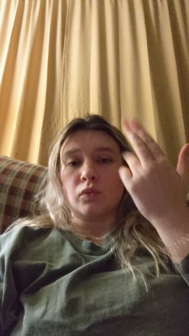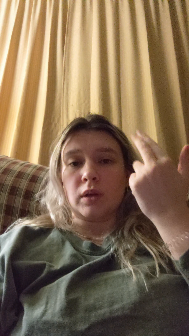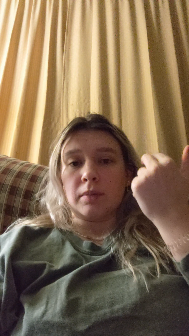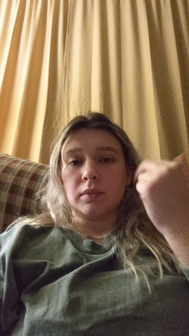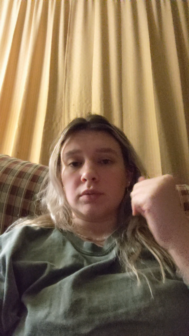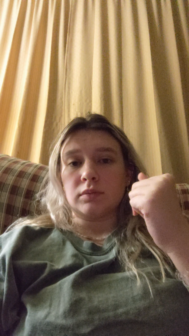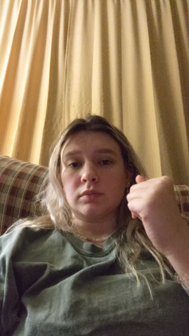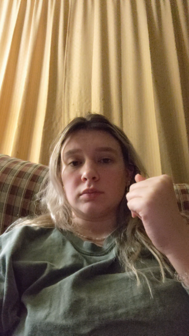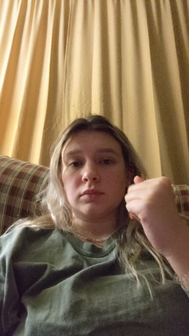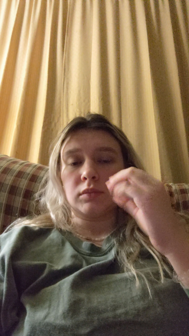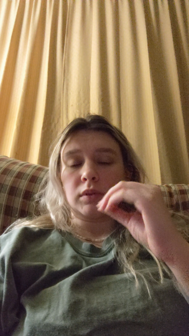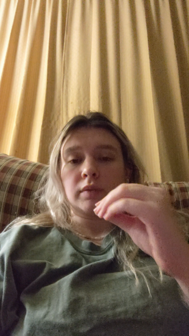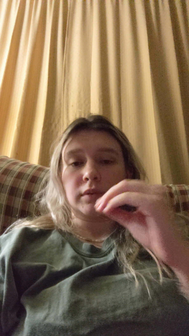fix